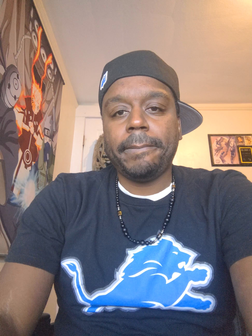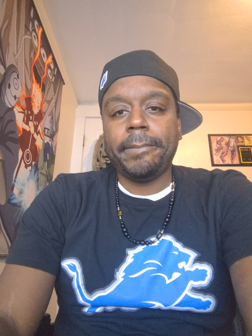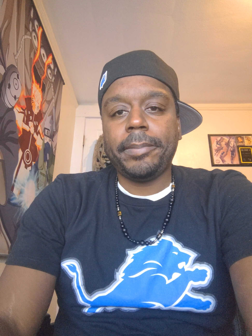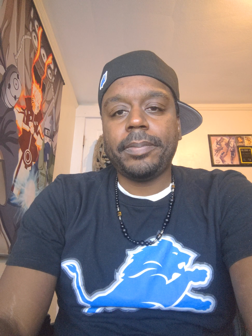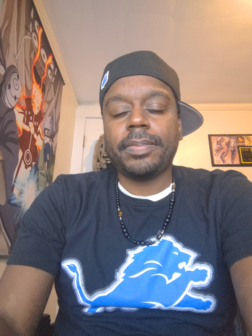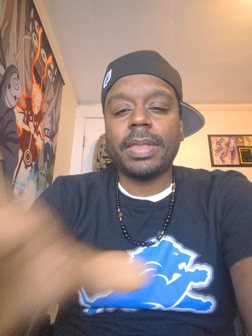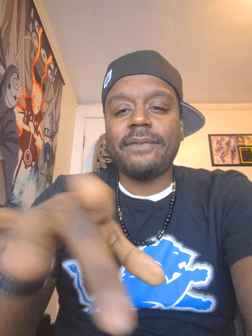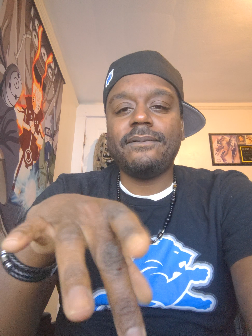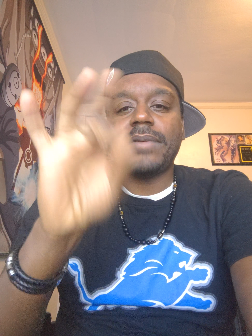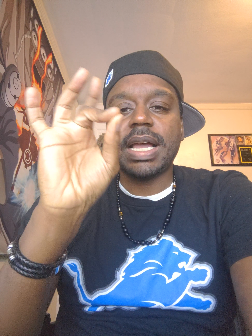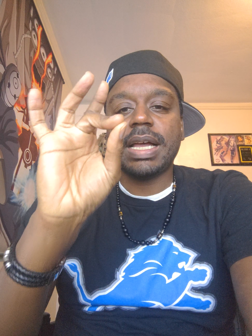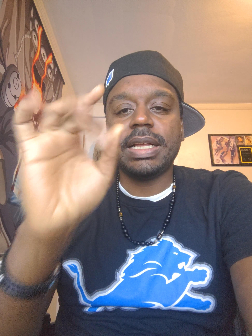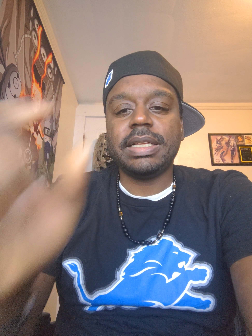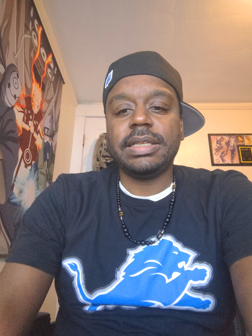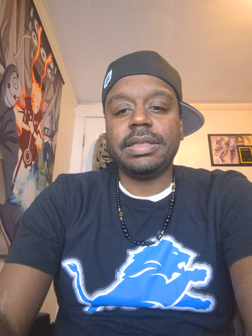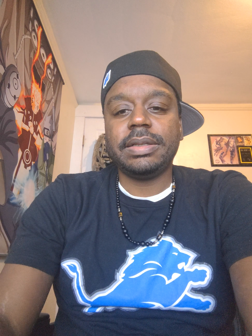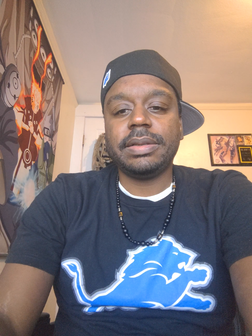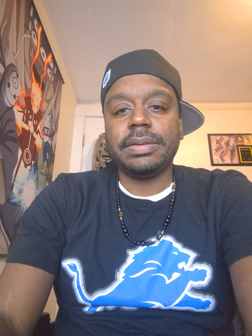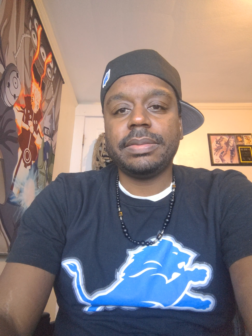find